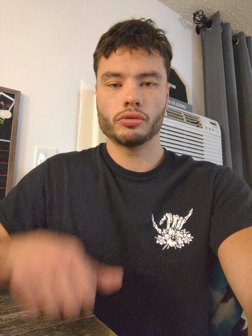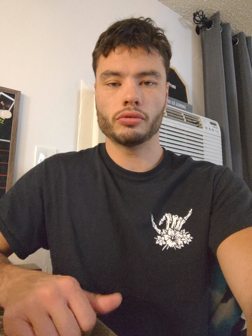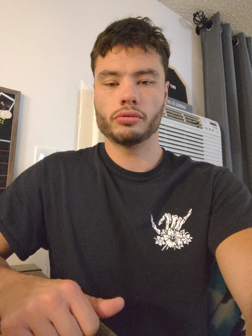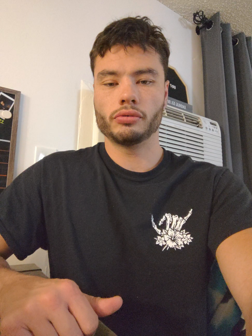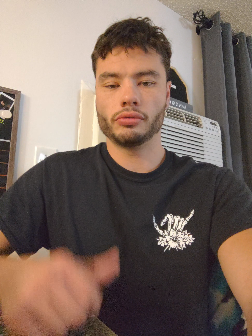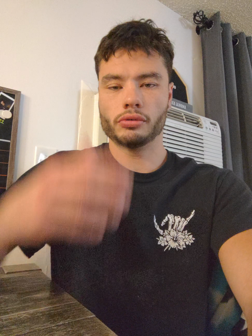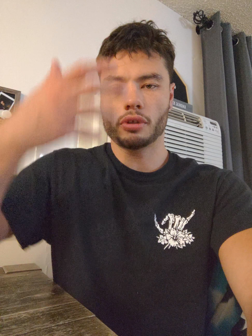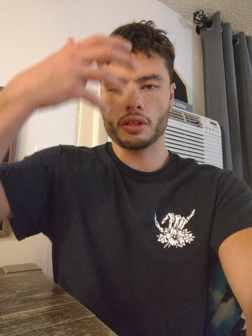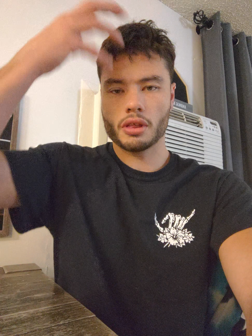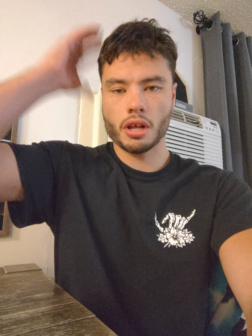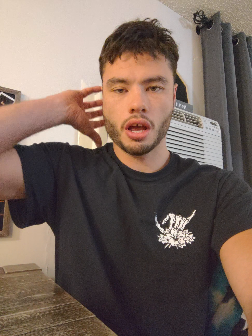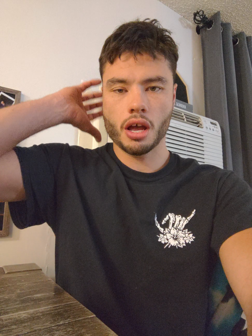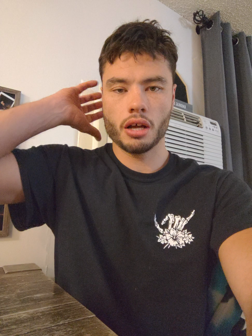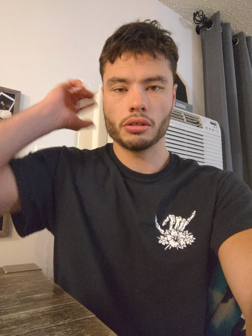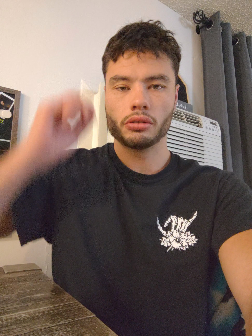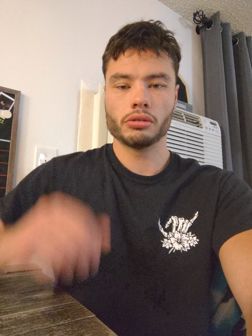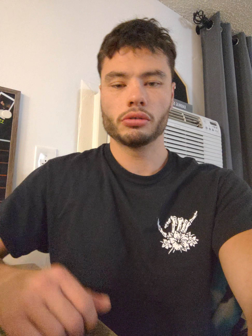lion